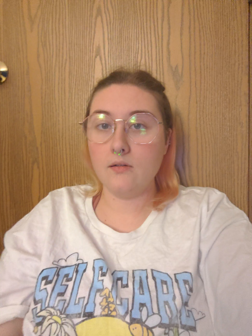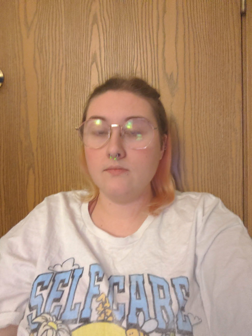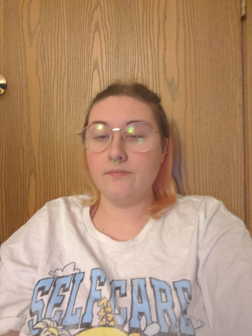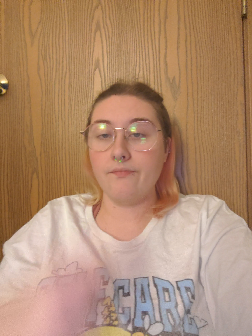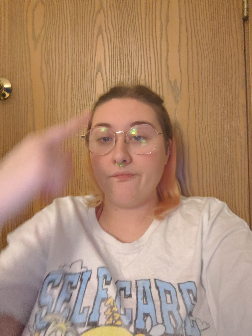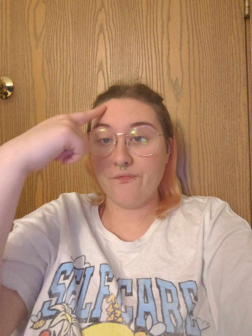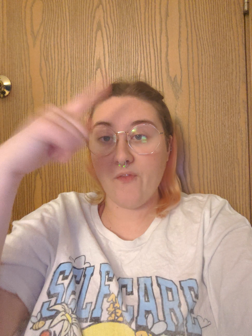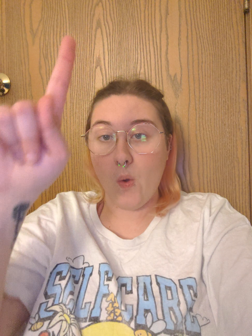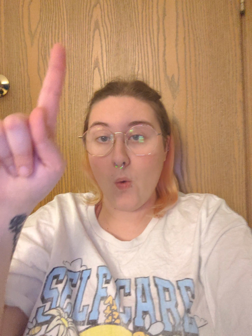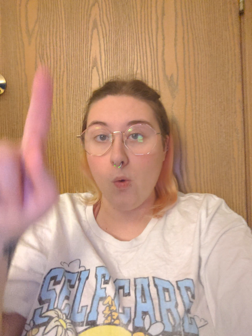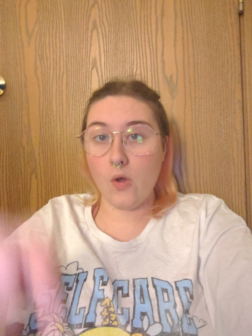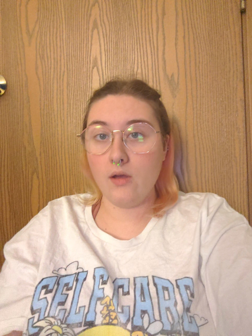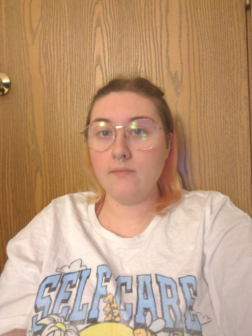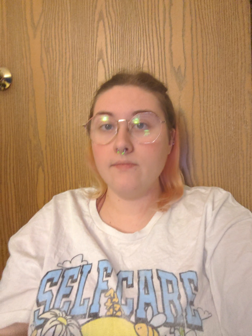for